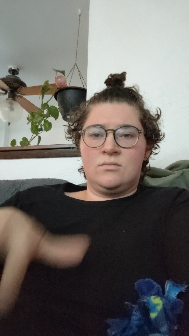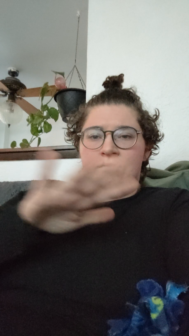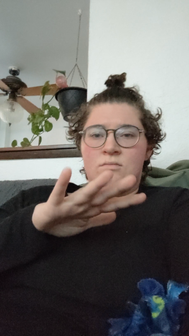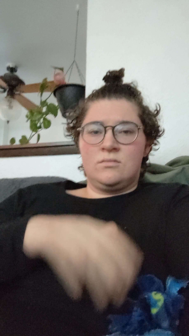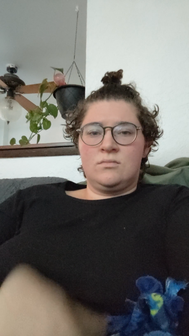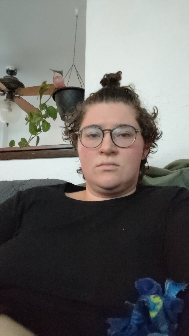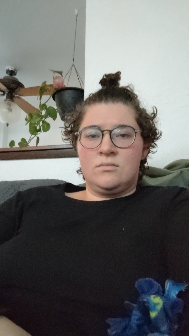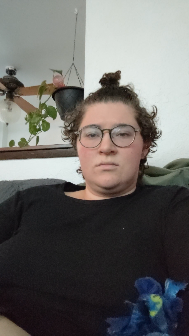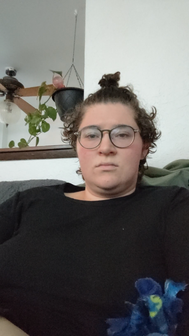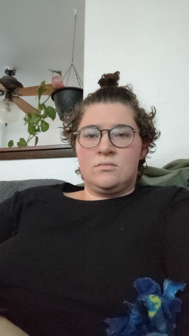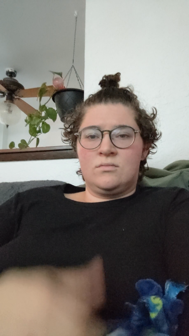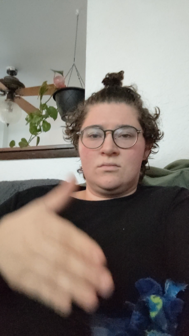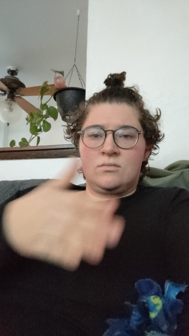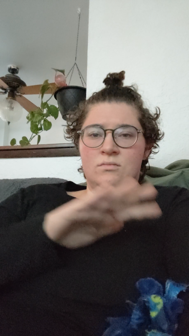cover